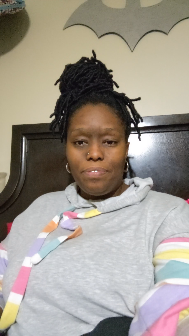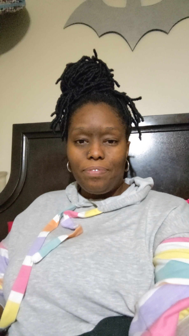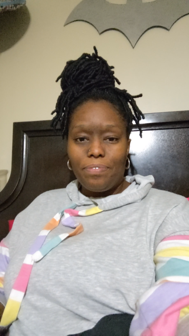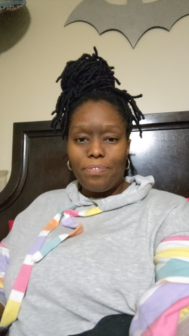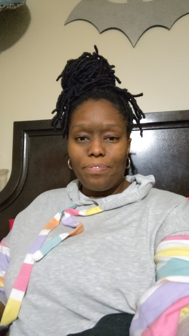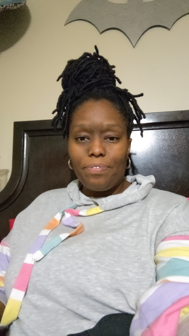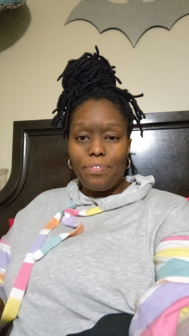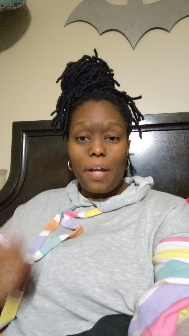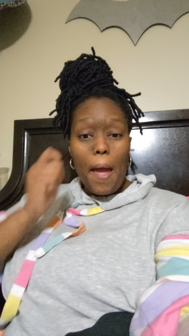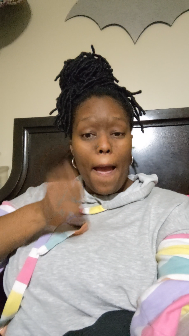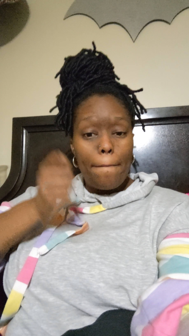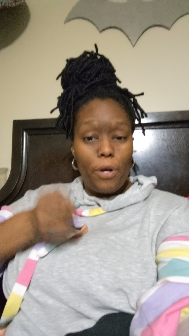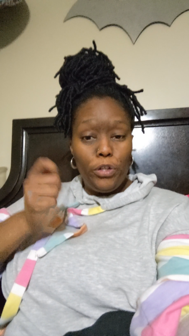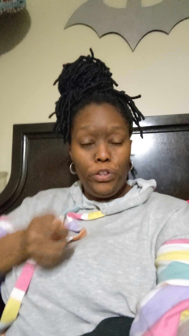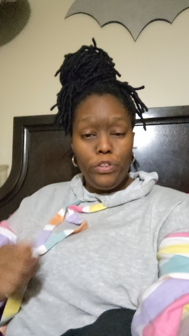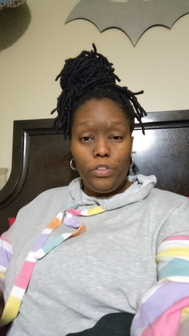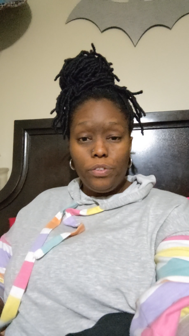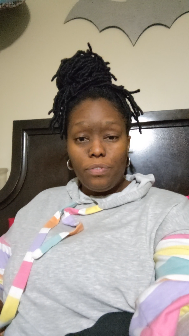hammer